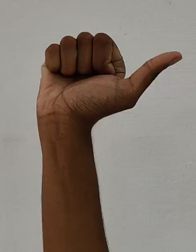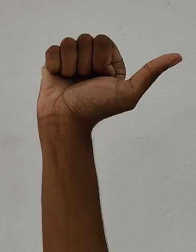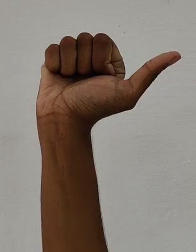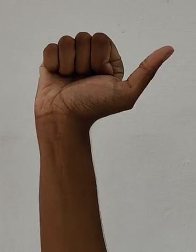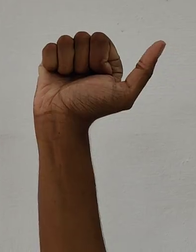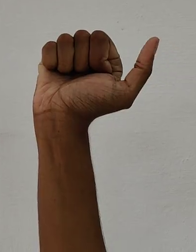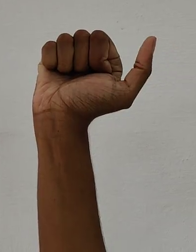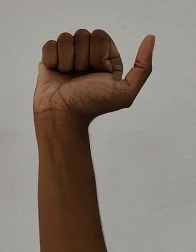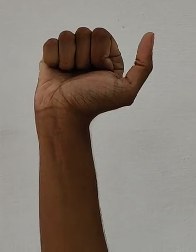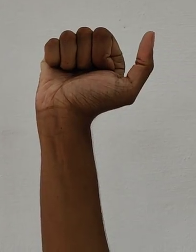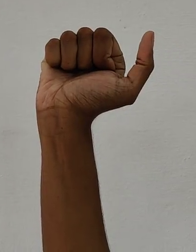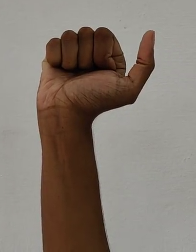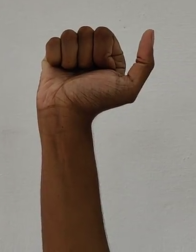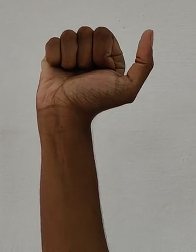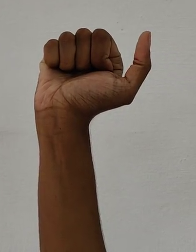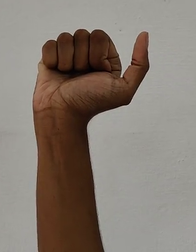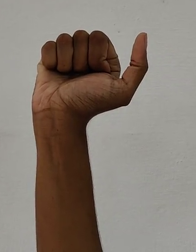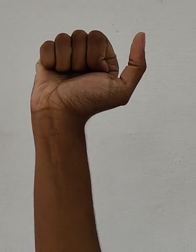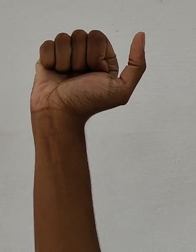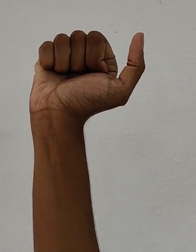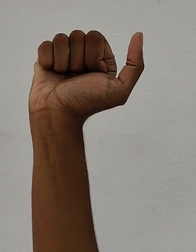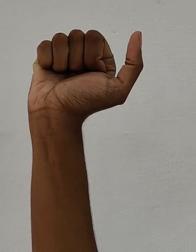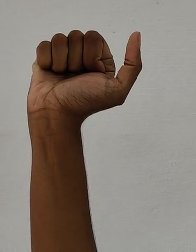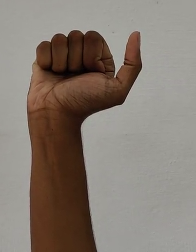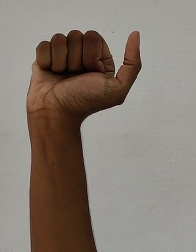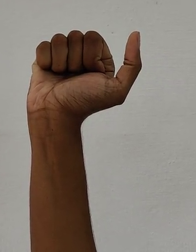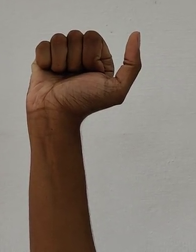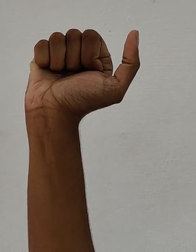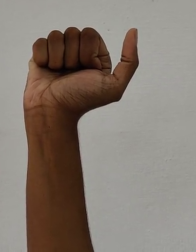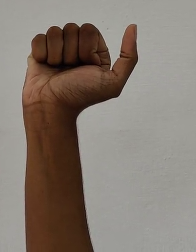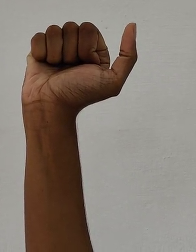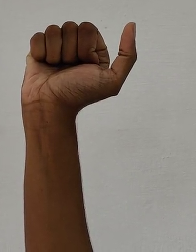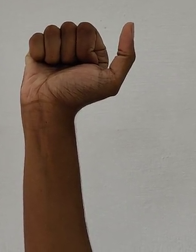ഏ